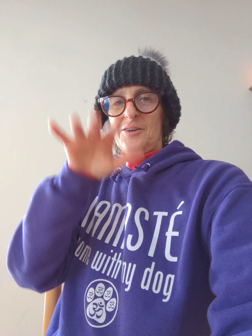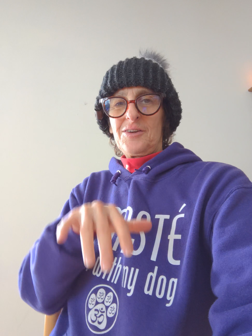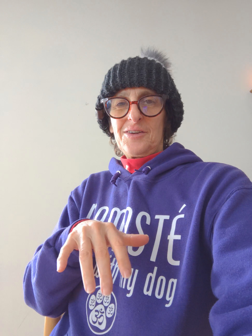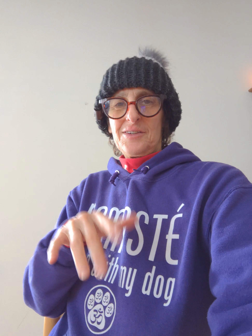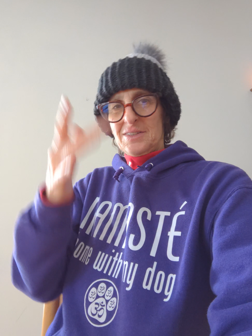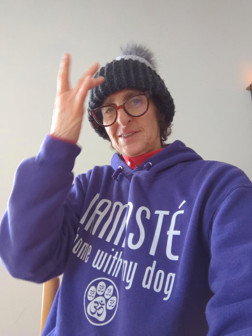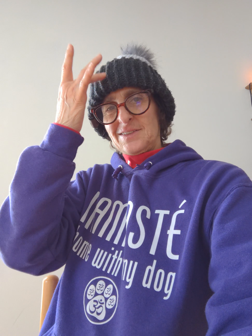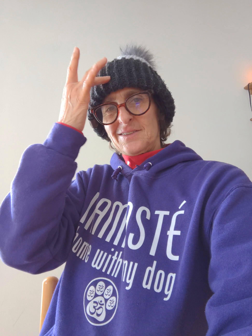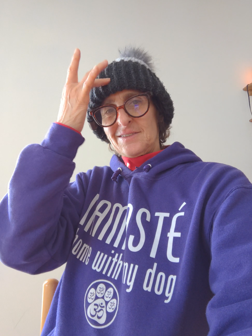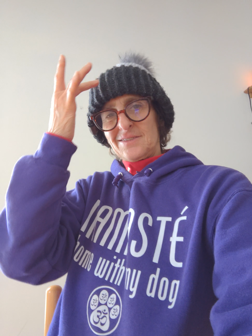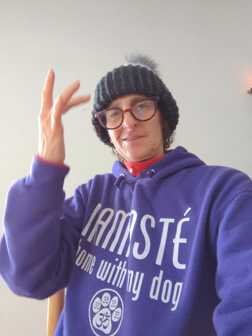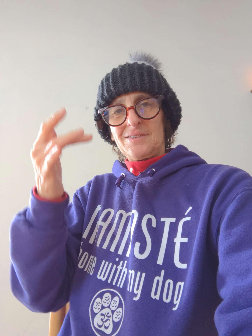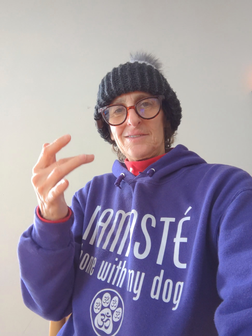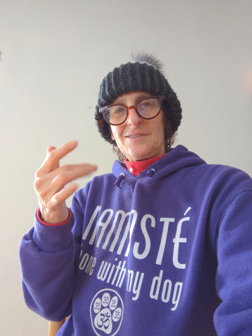sick